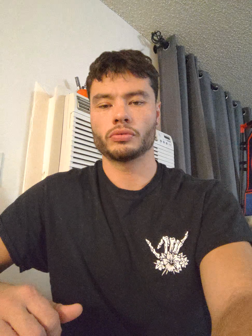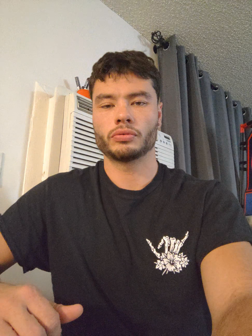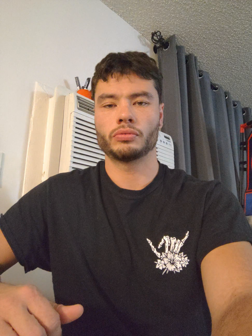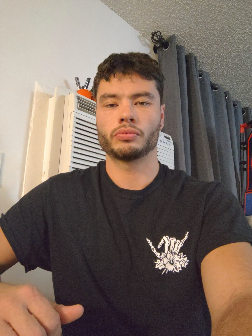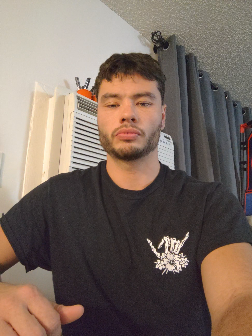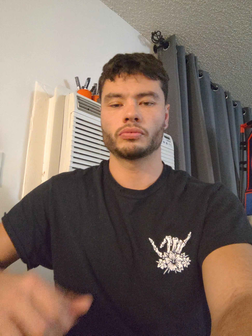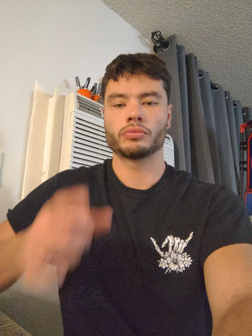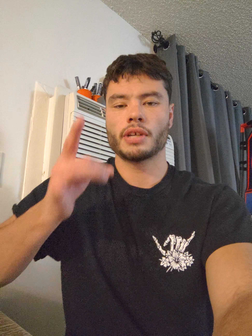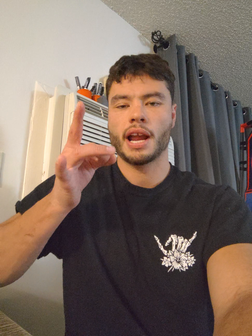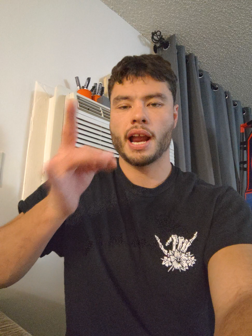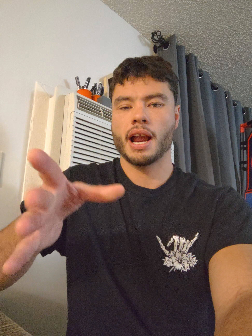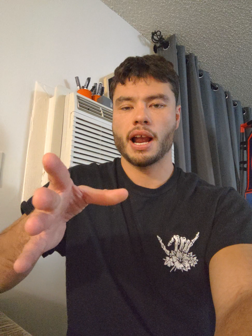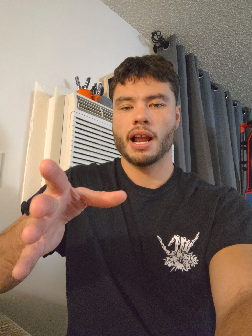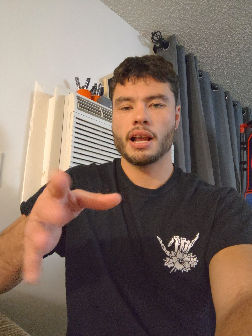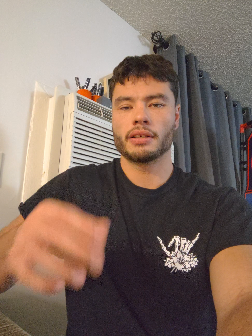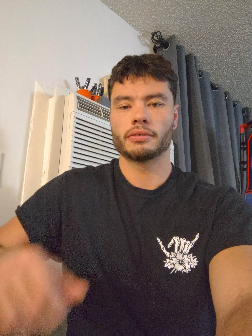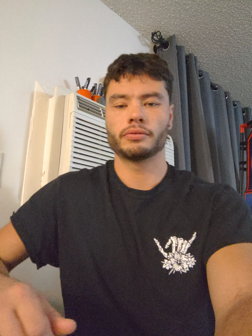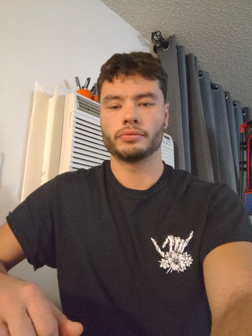hate